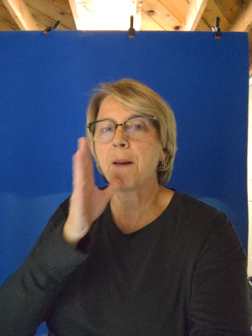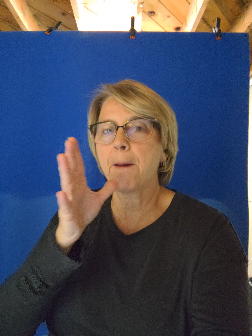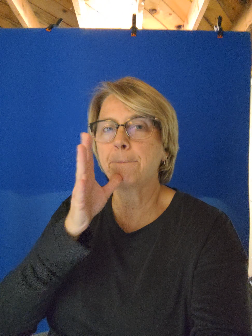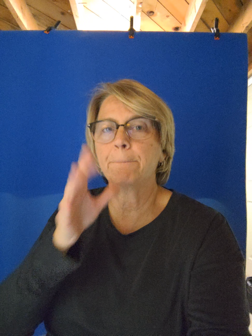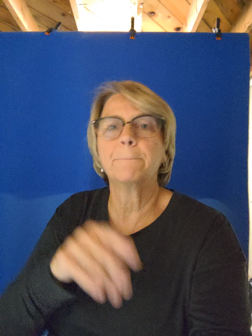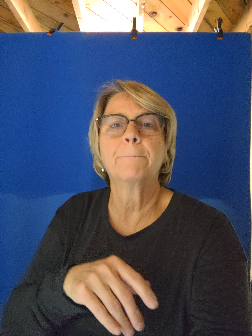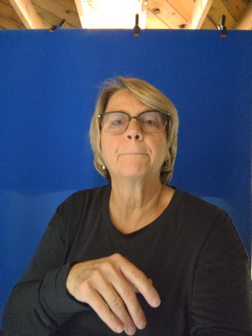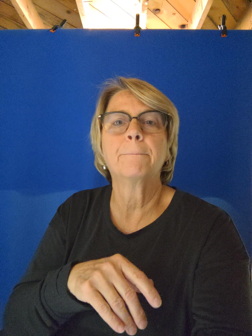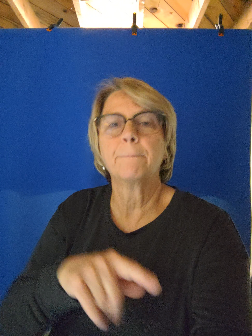mom